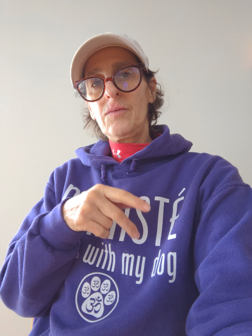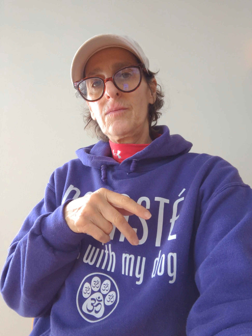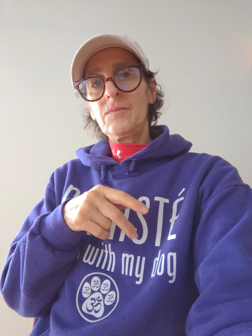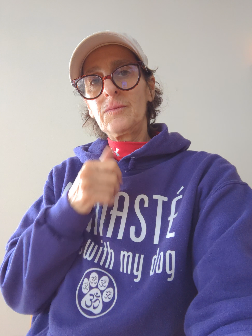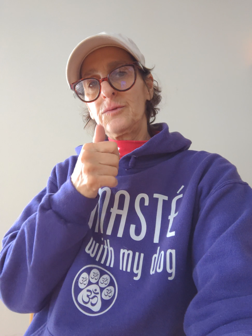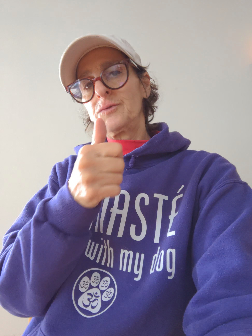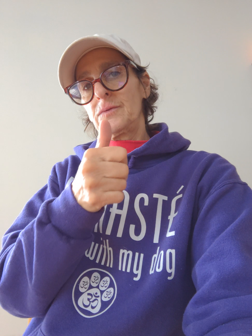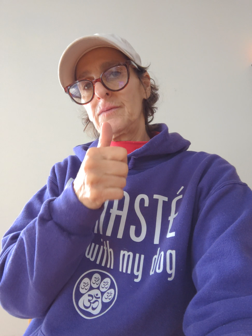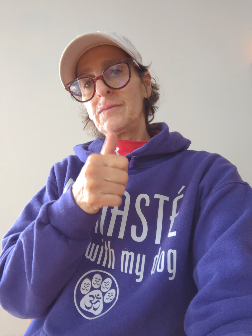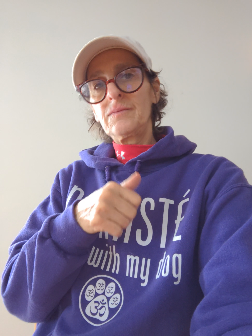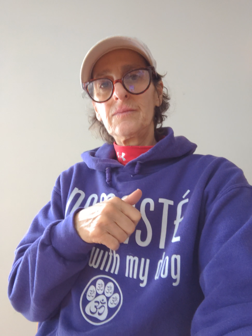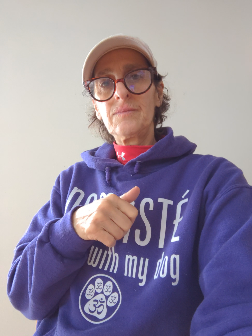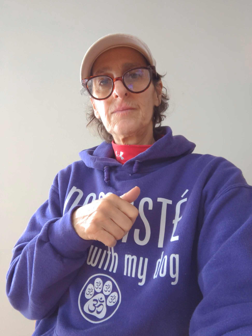yourself